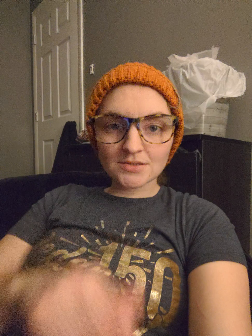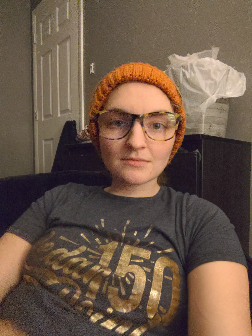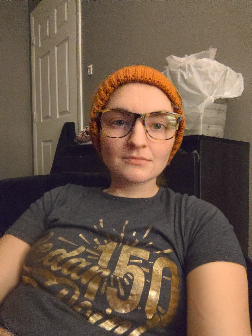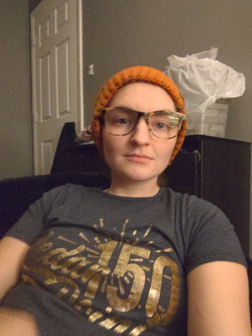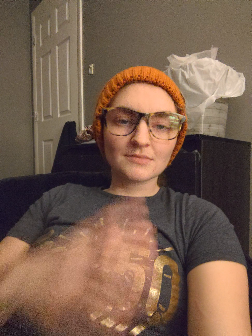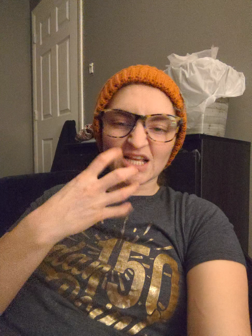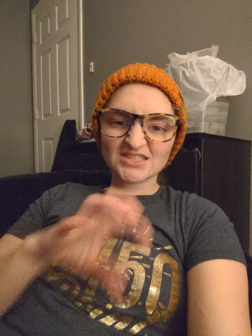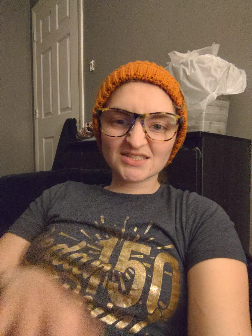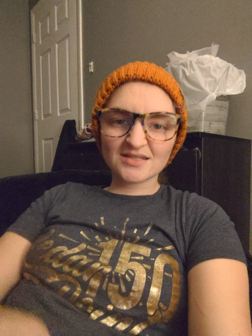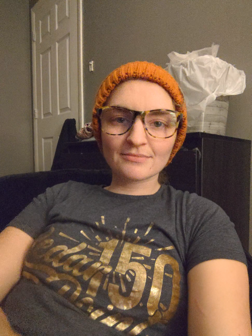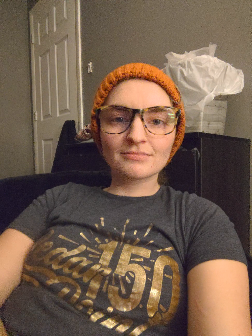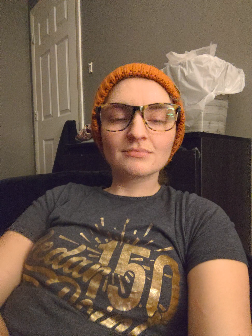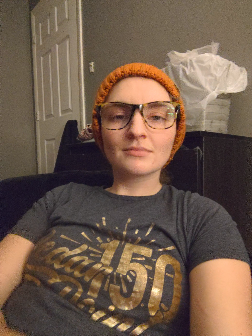hot